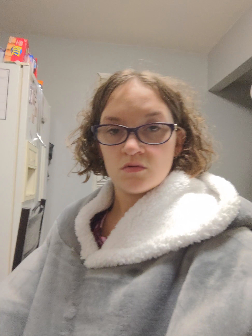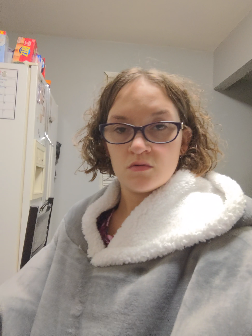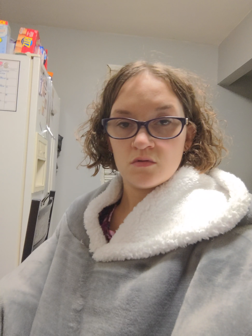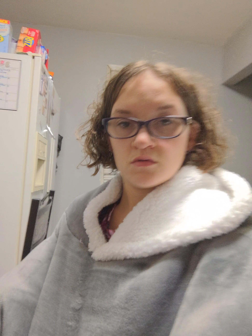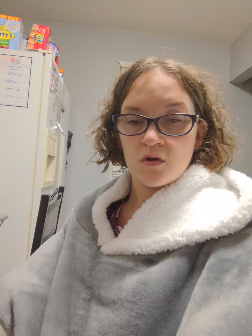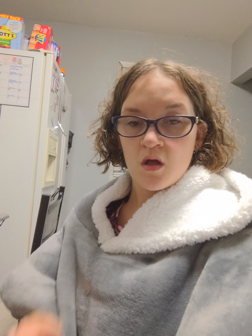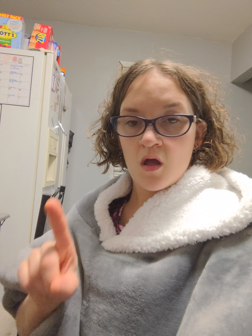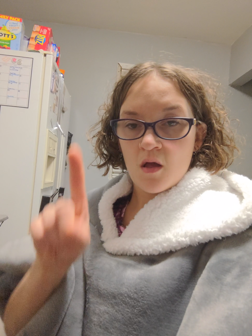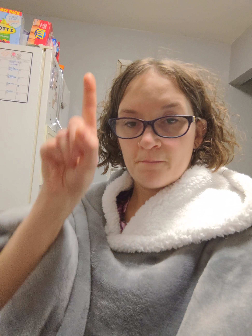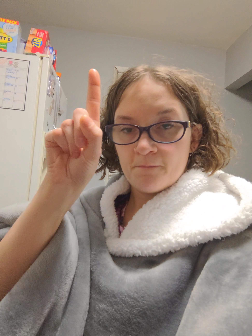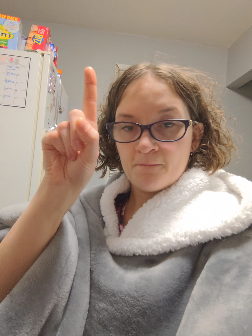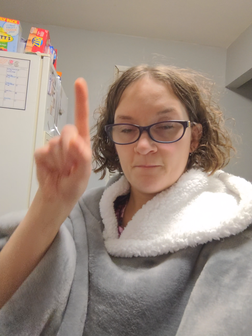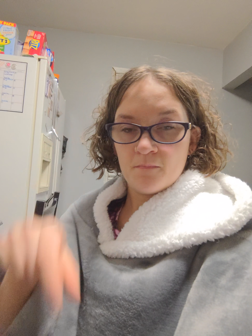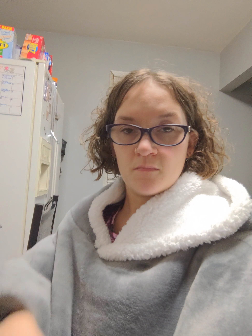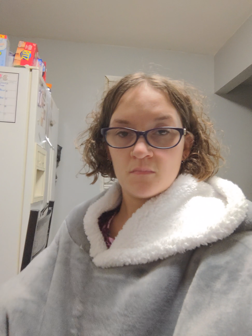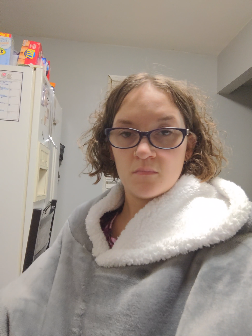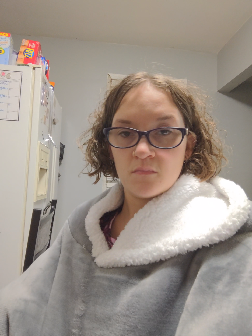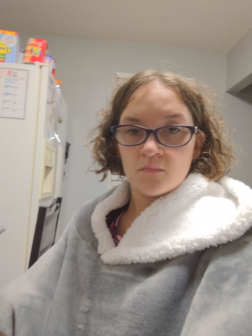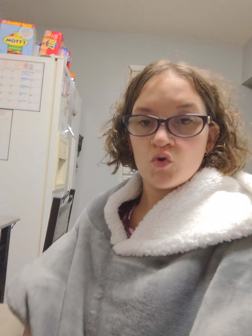up